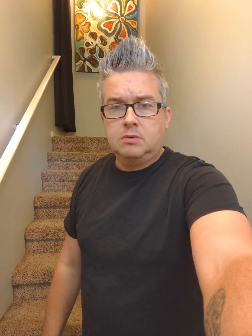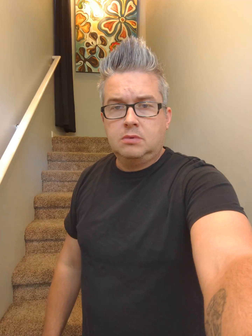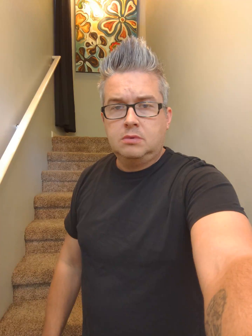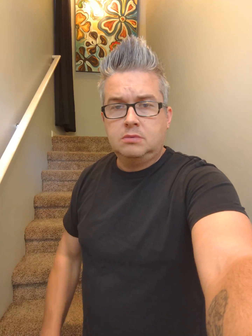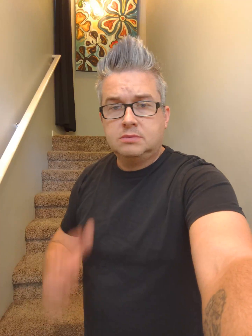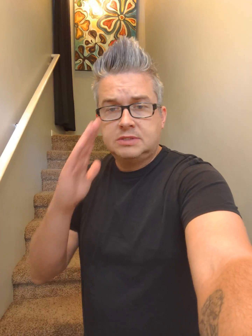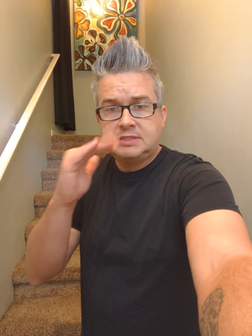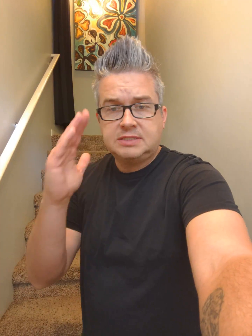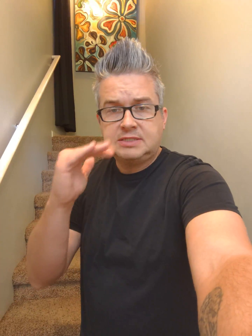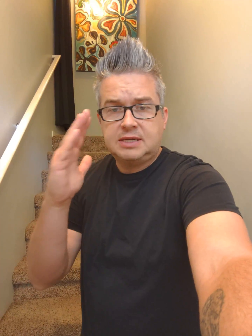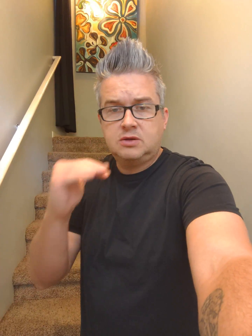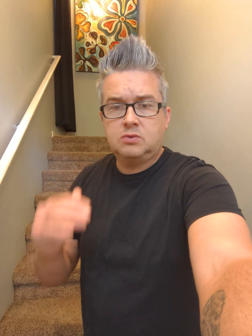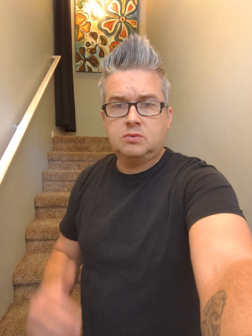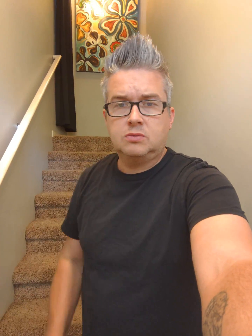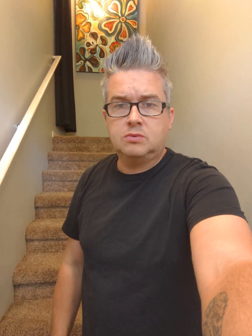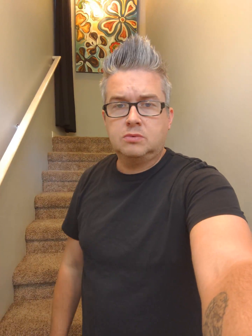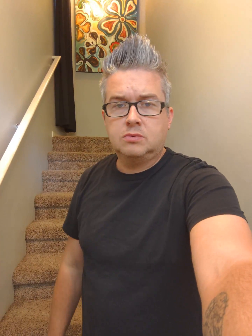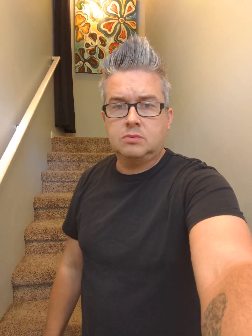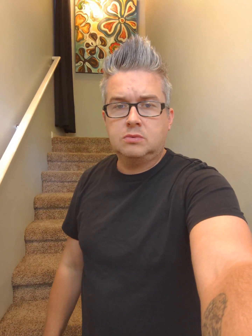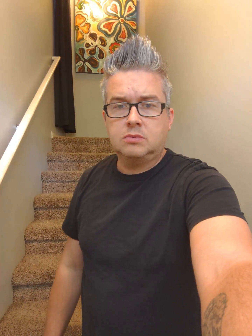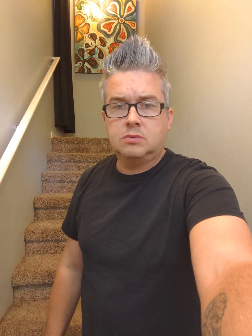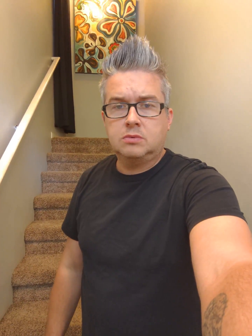downtown